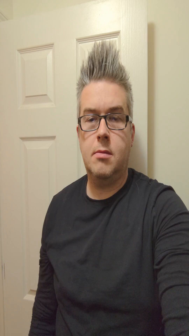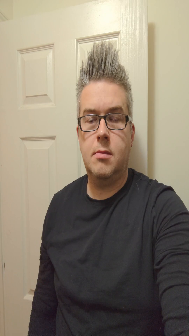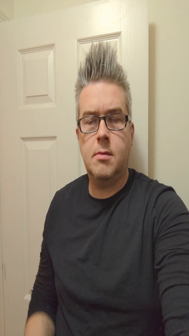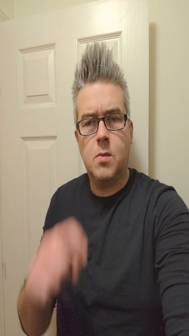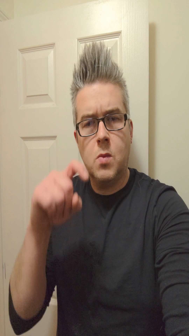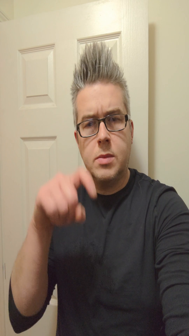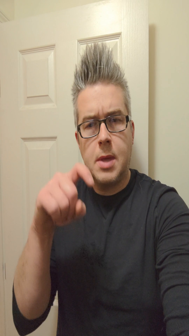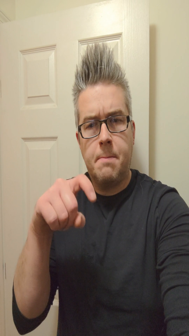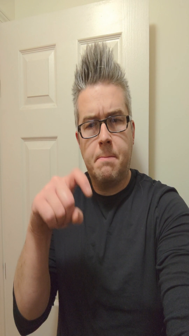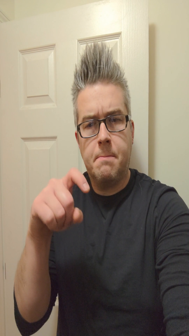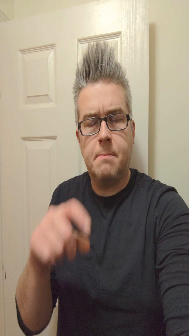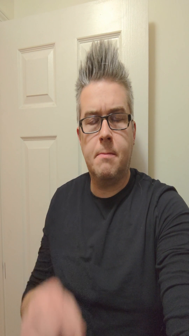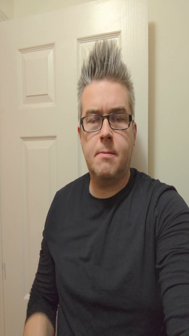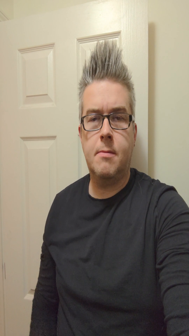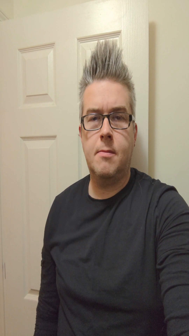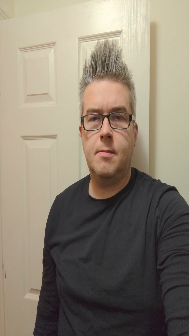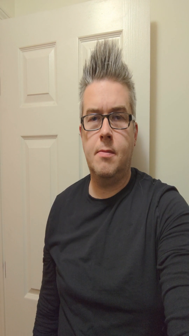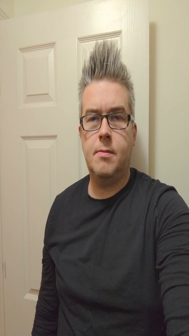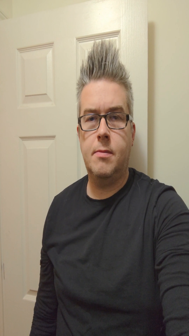time